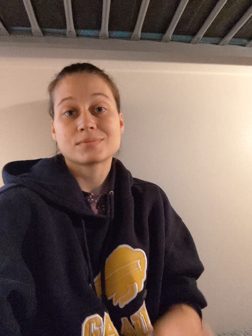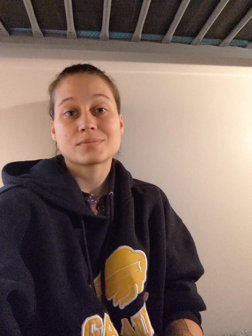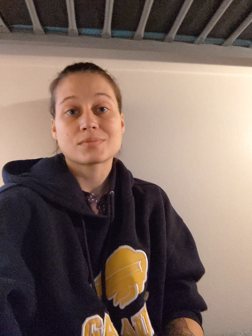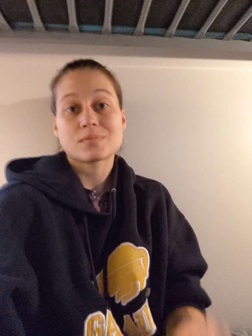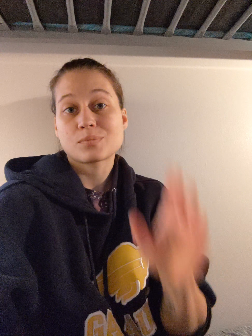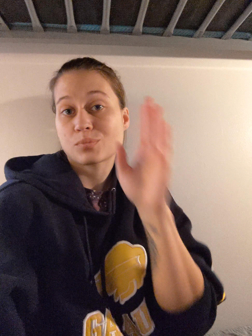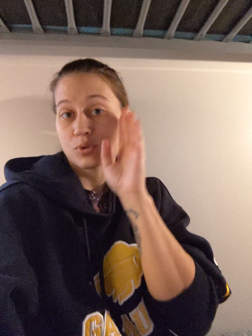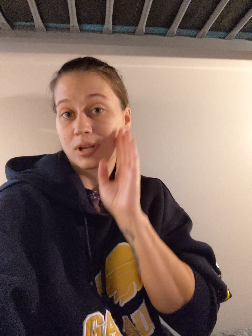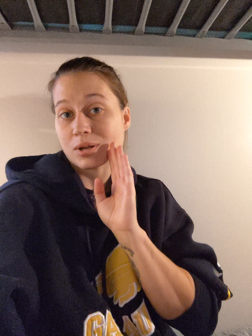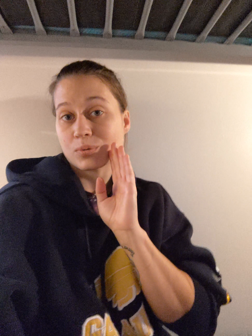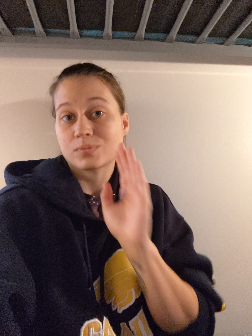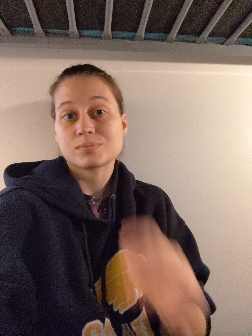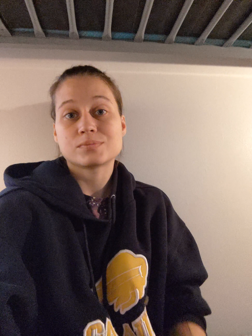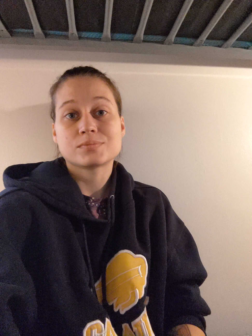brown